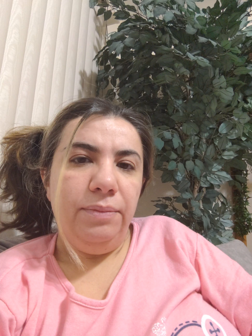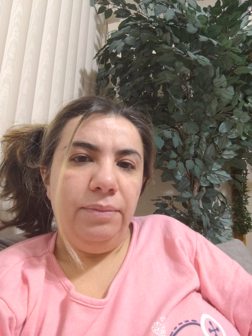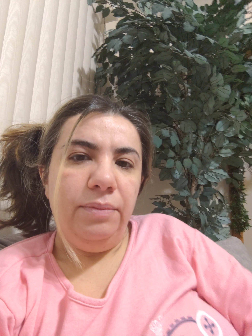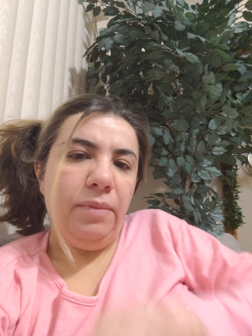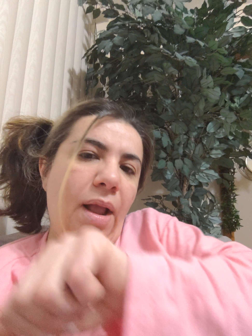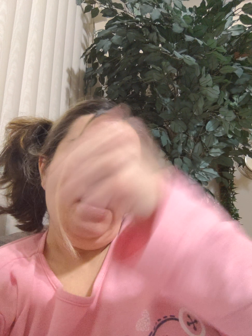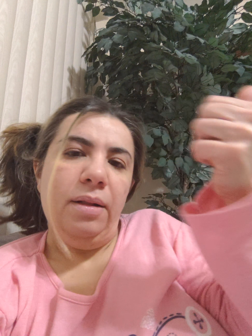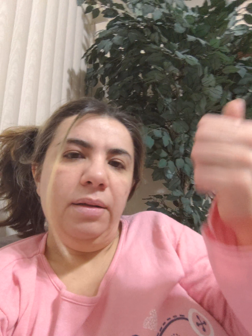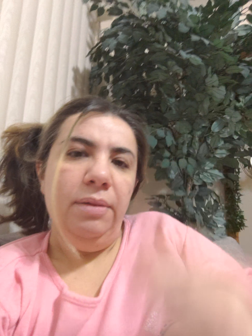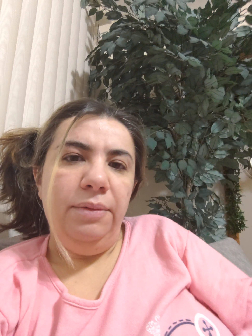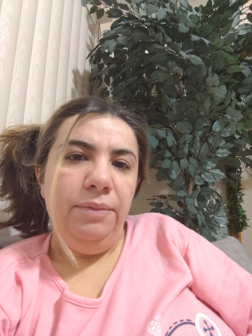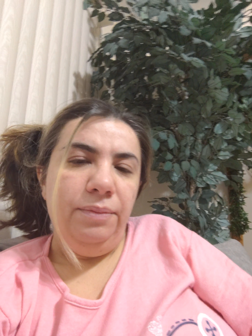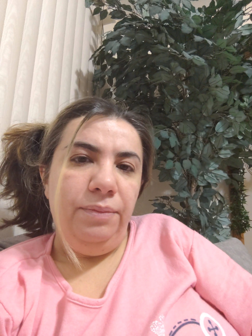another